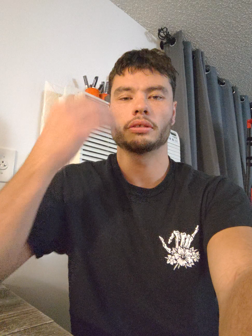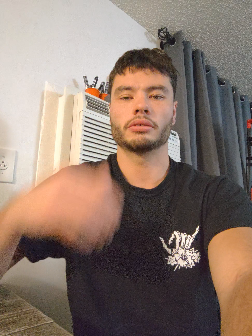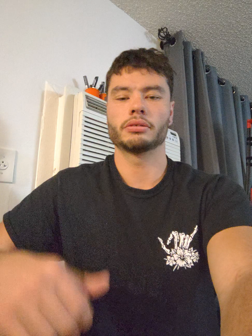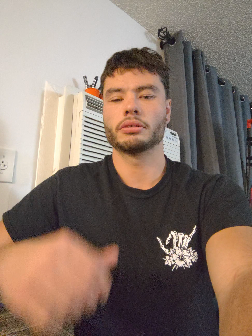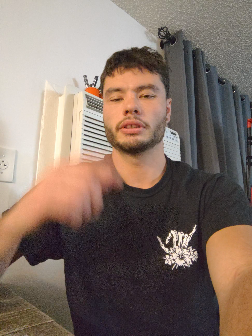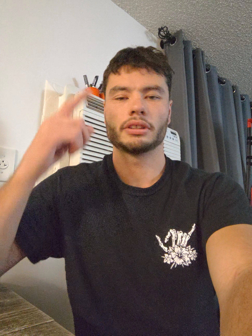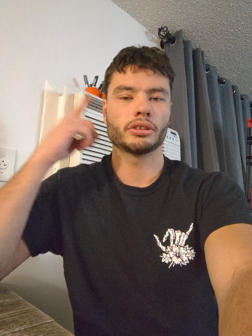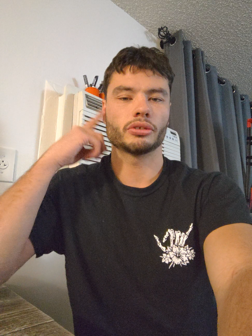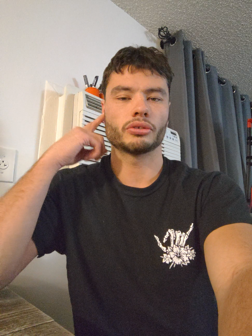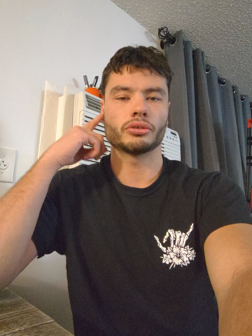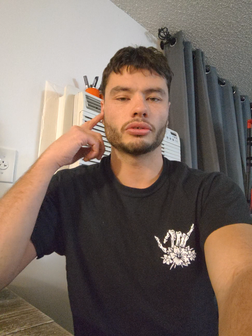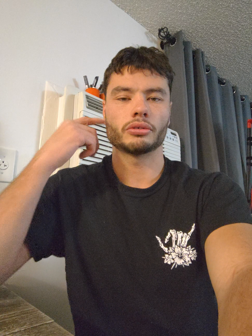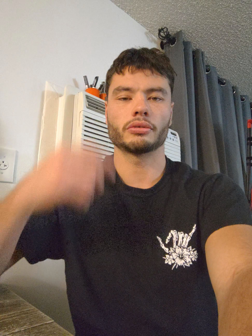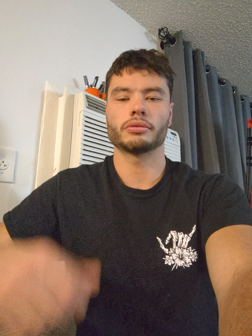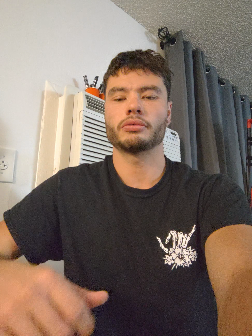ear